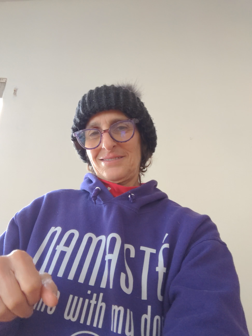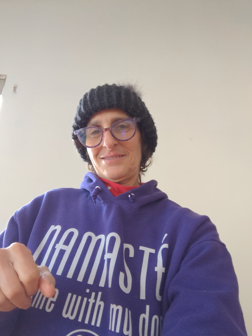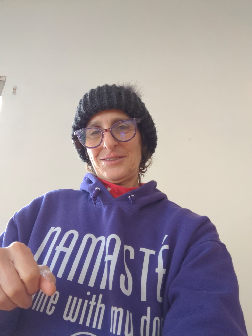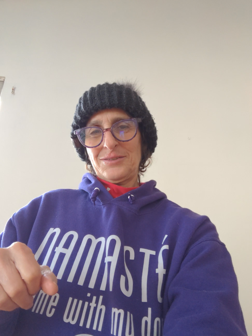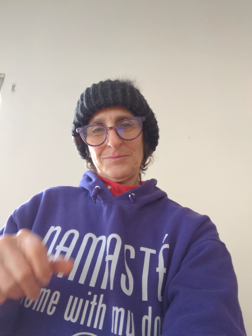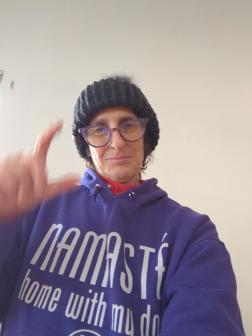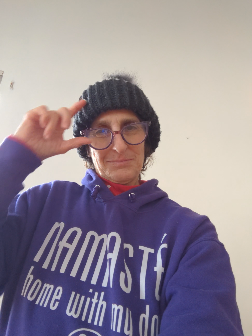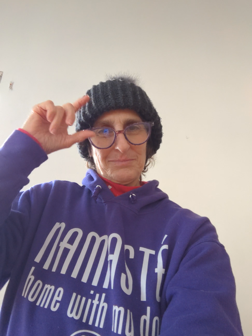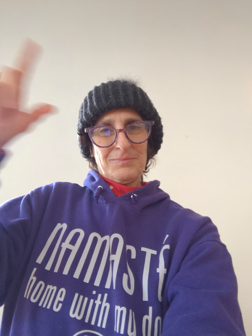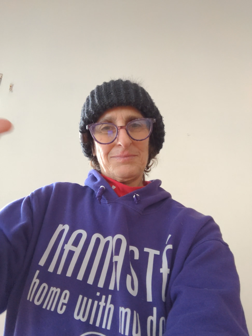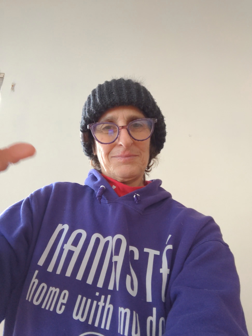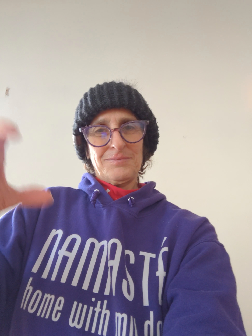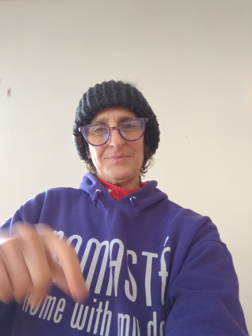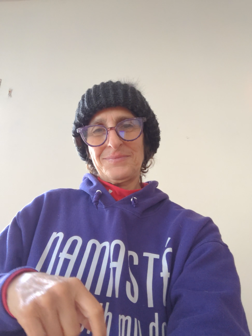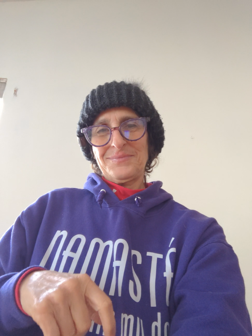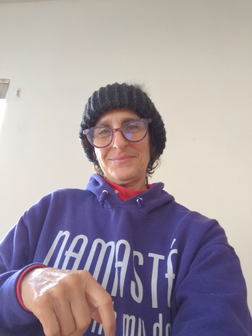moon